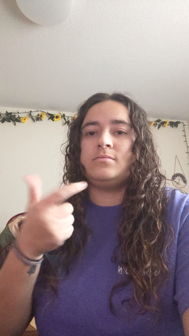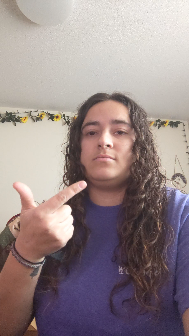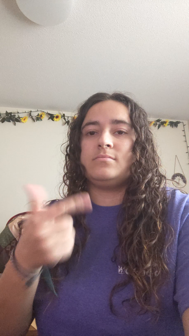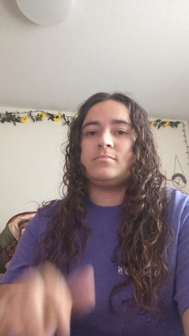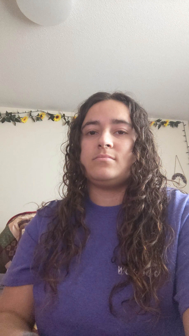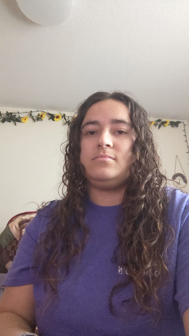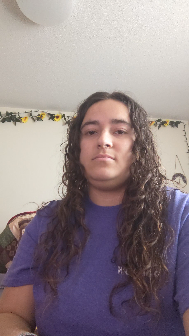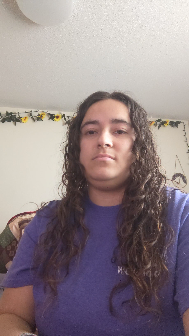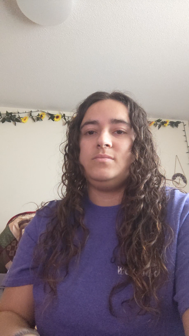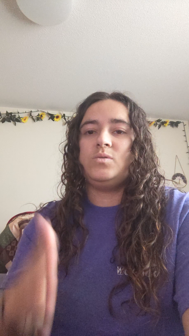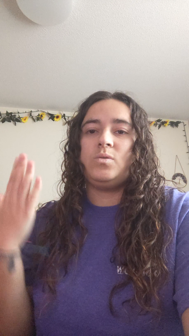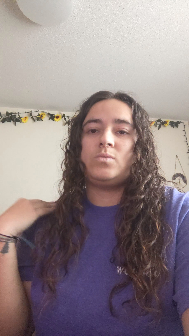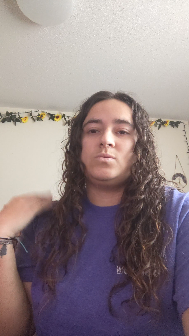shoulder